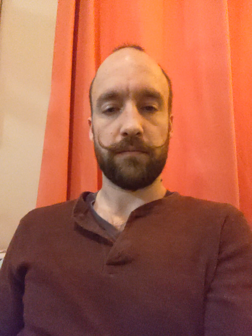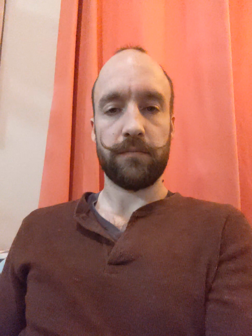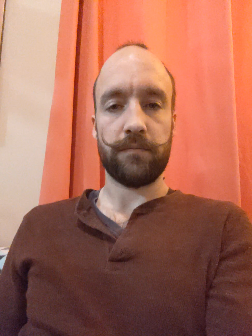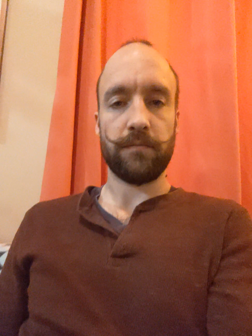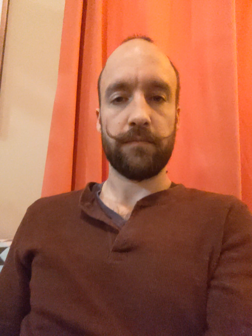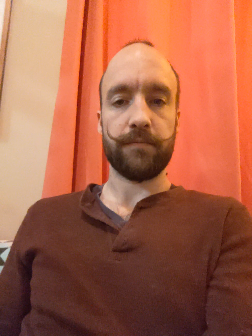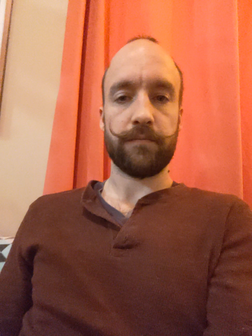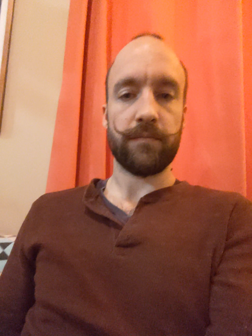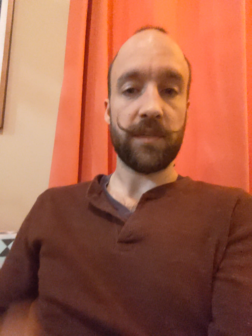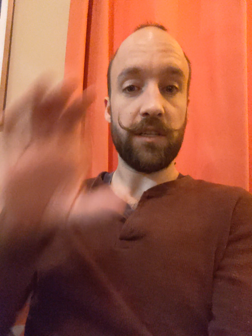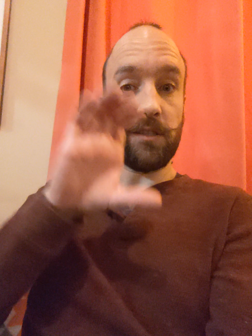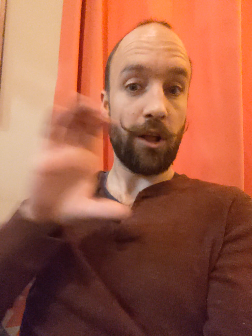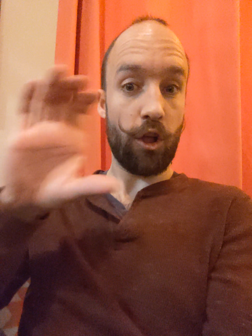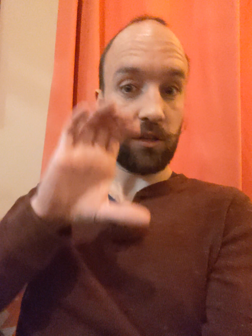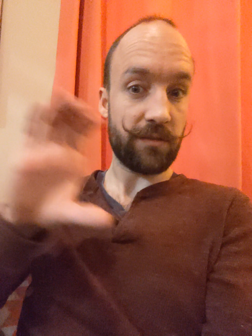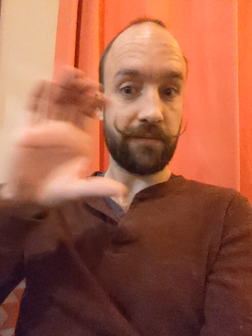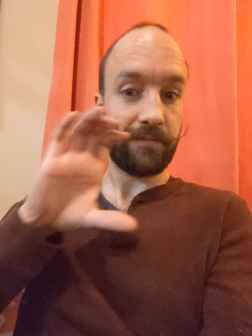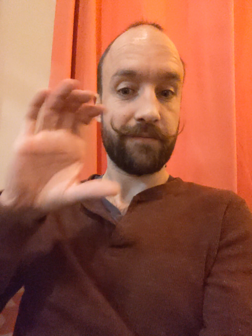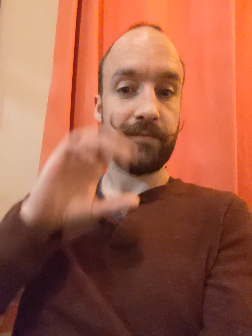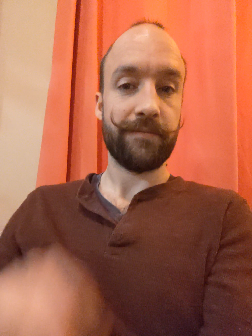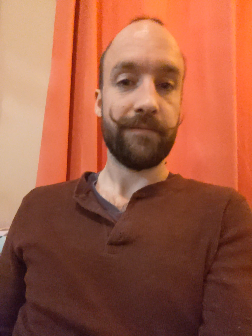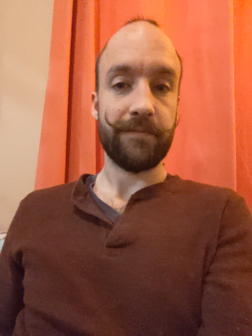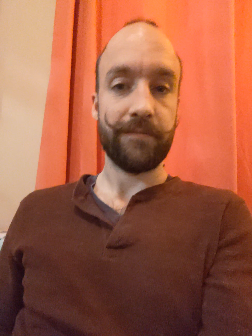chocolate